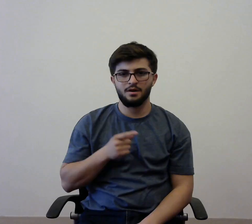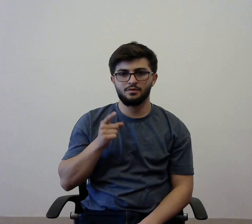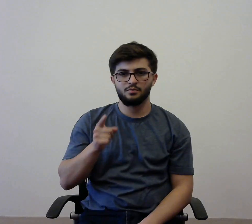ora